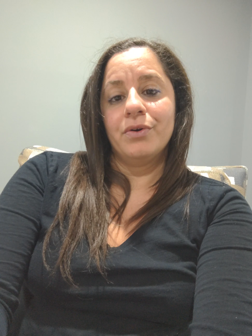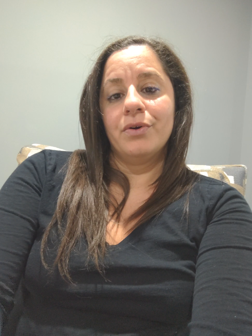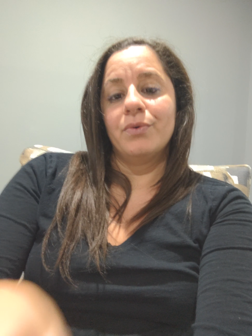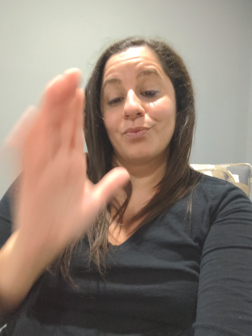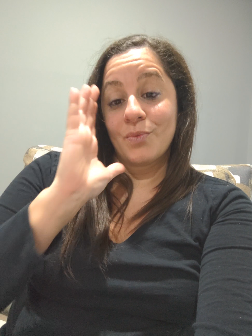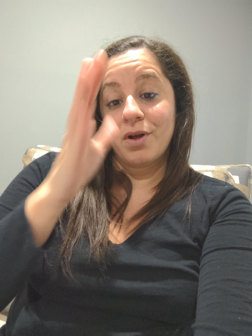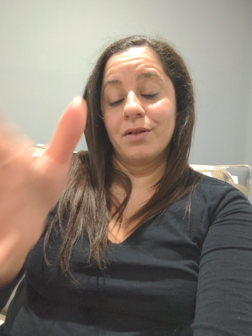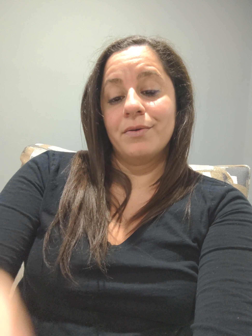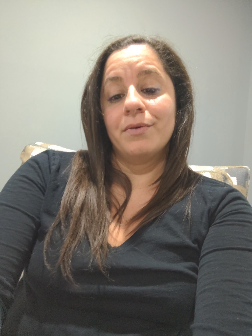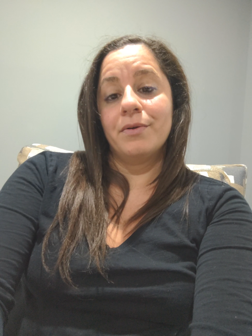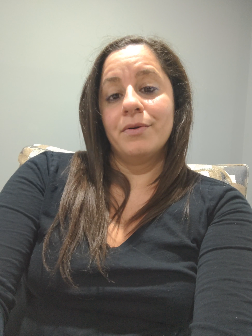will